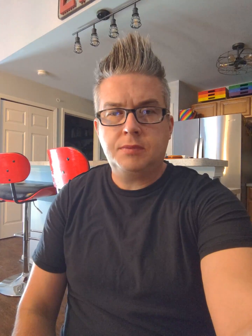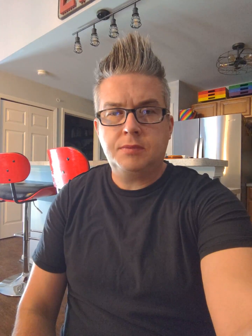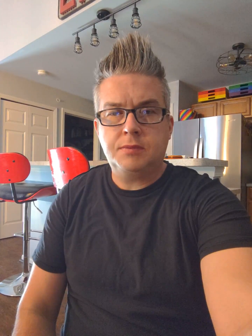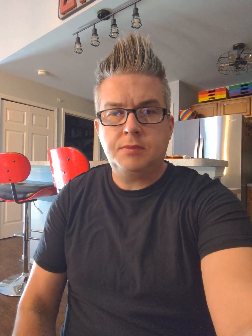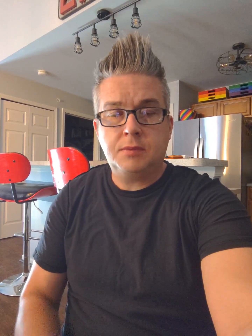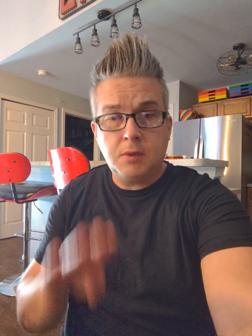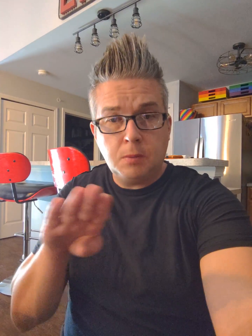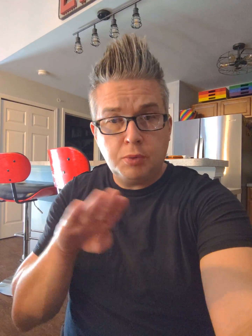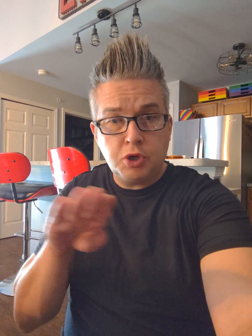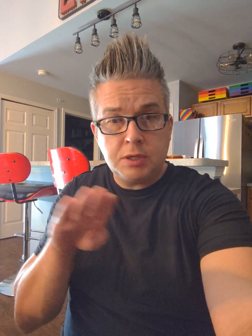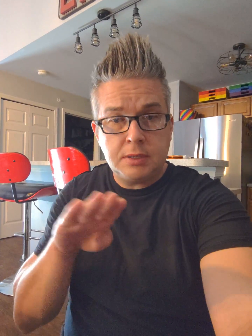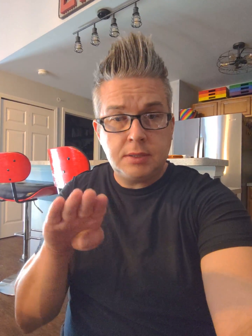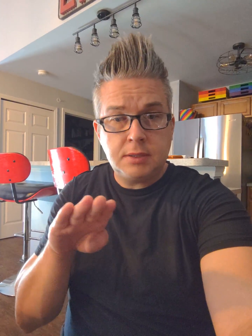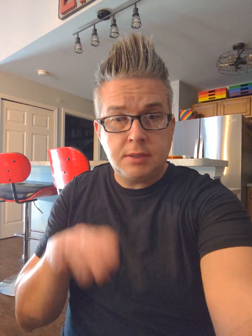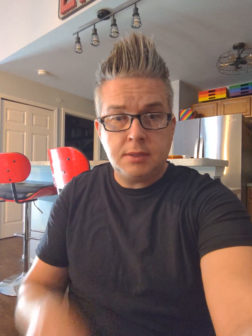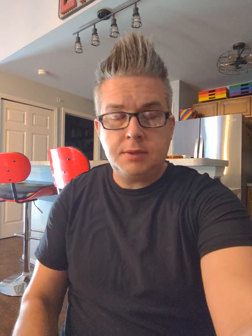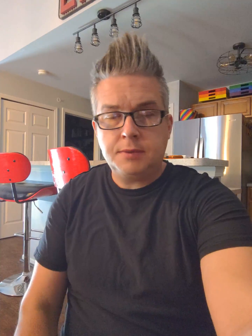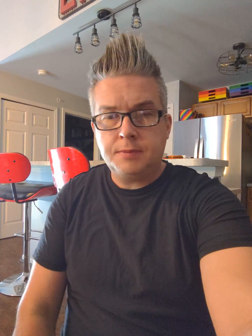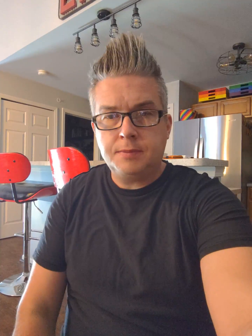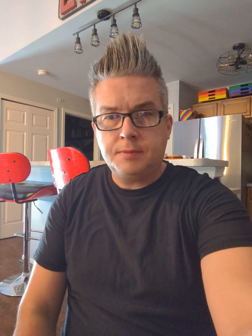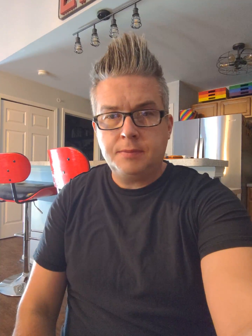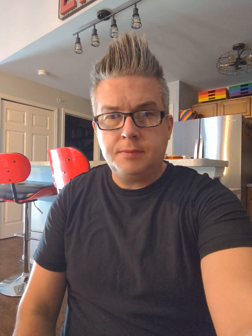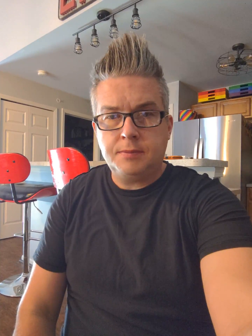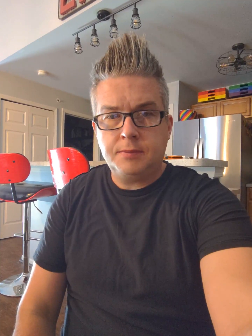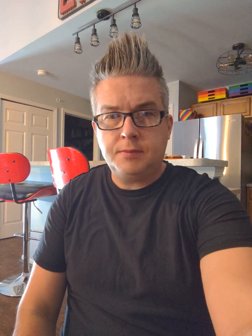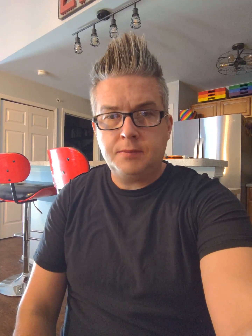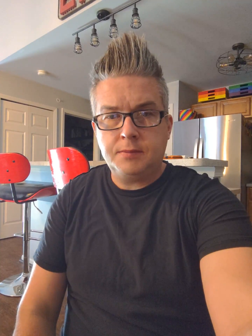boots